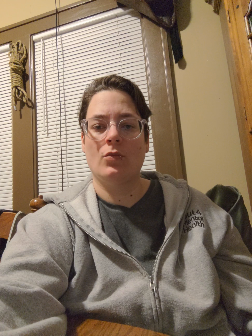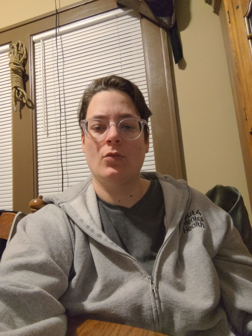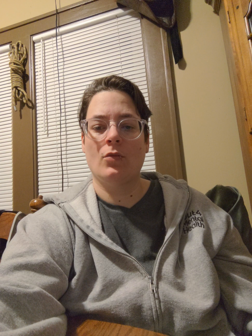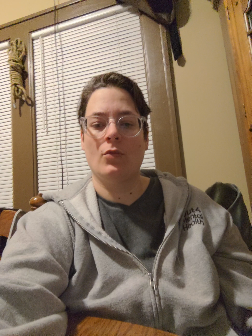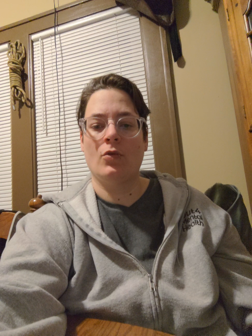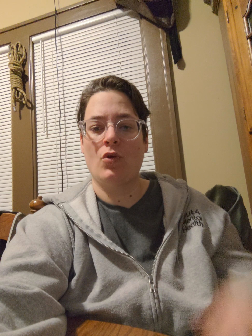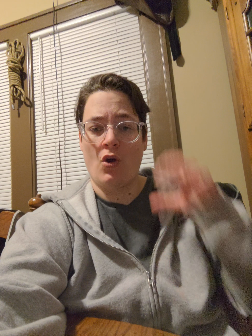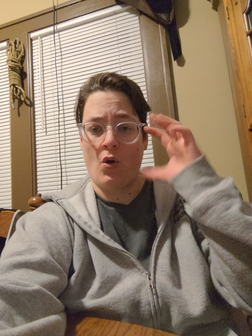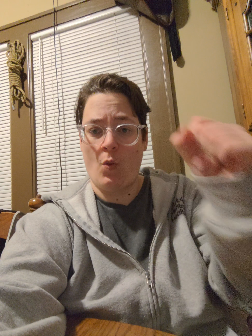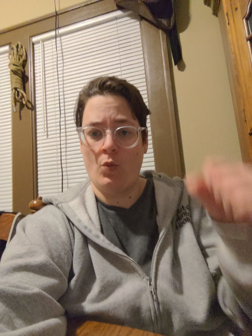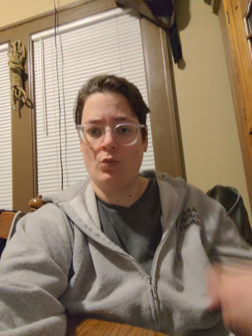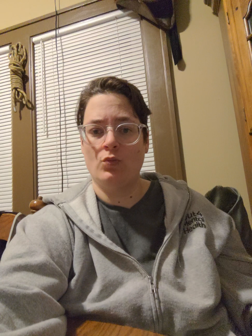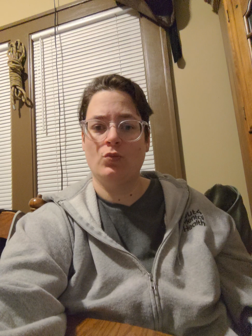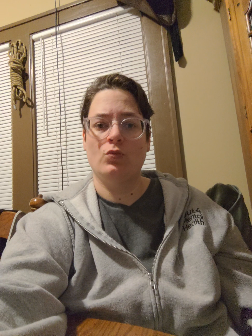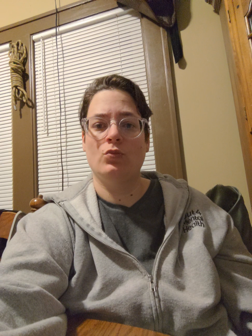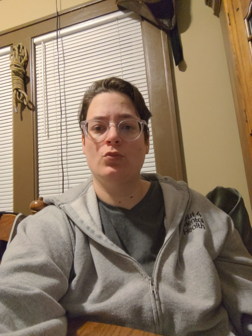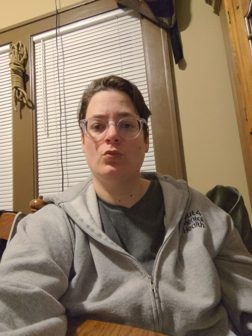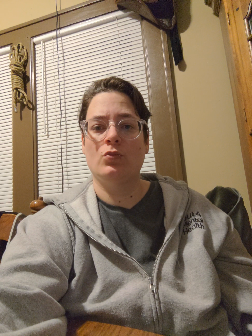go